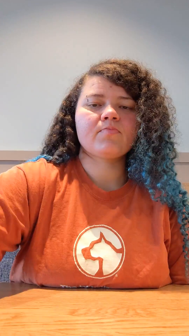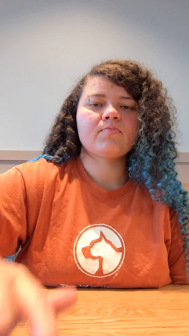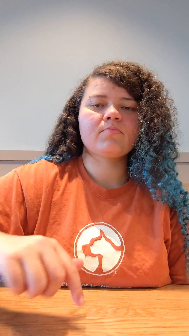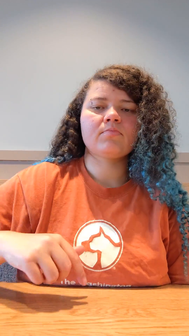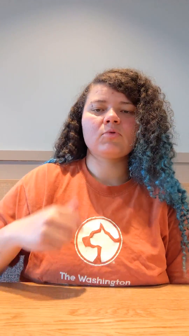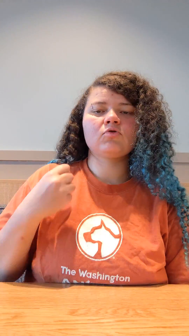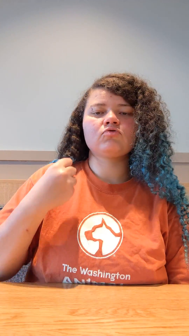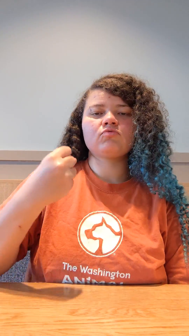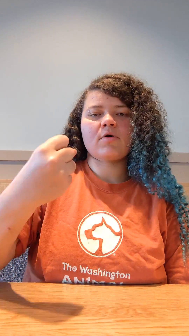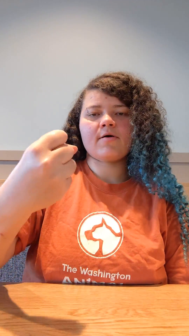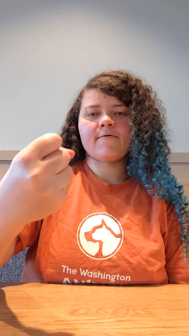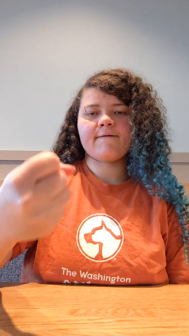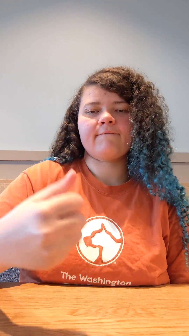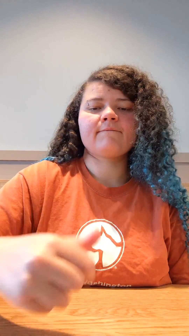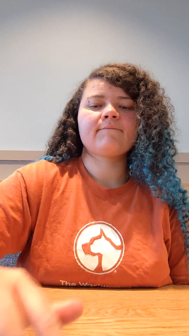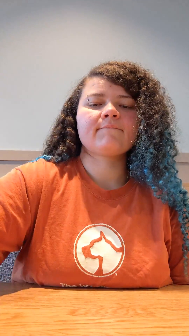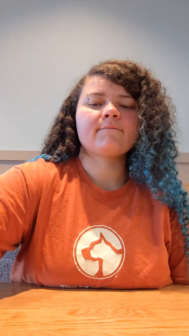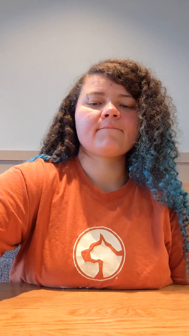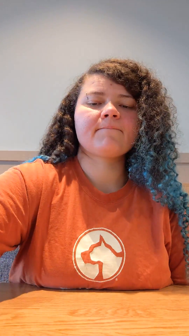drive